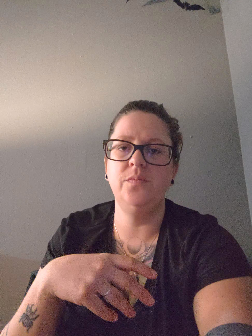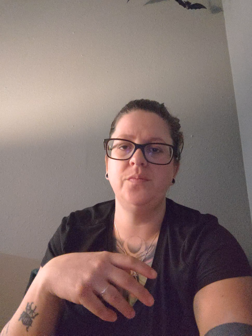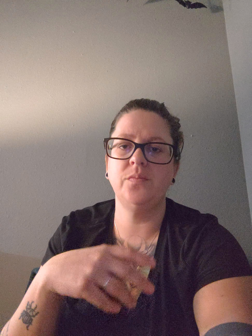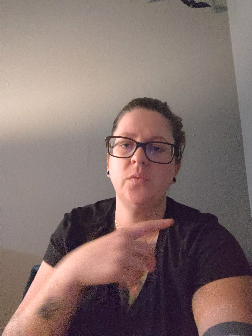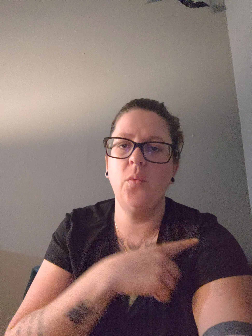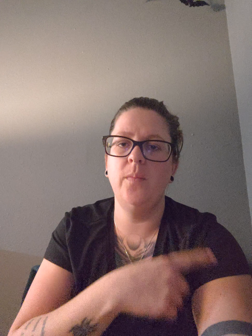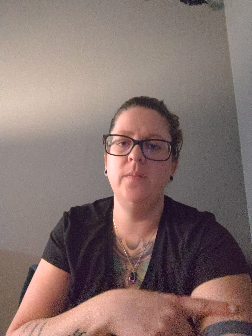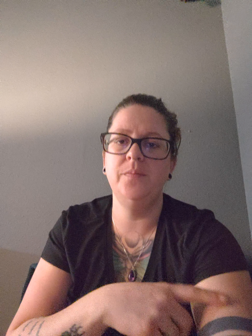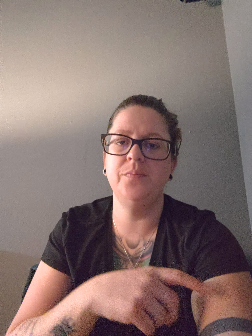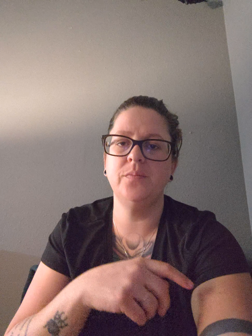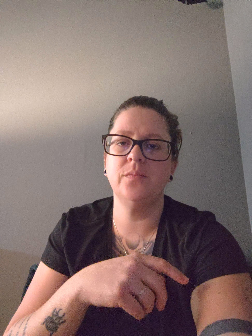arm